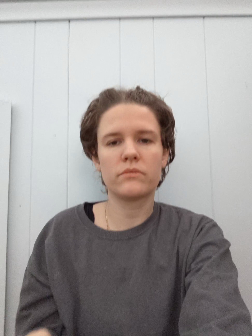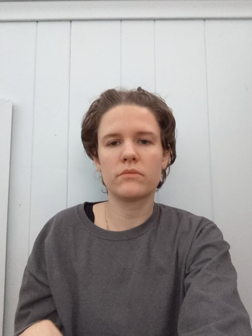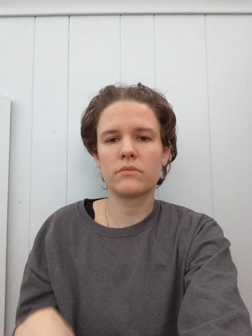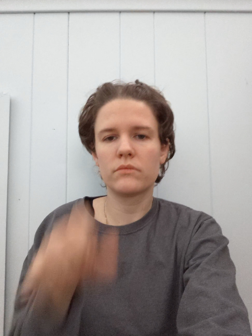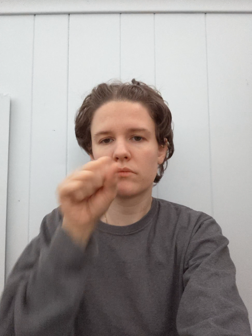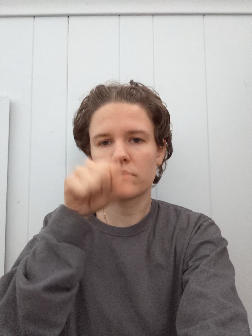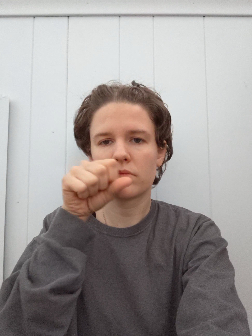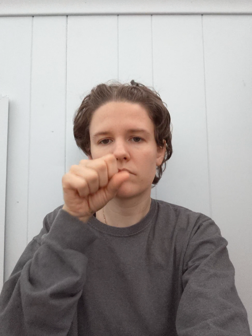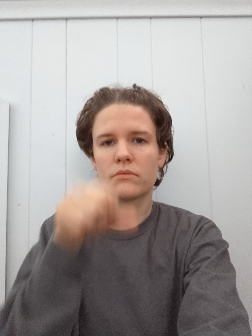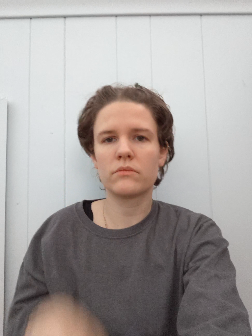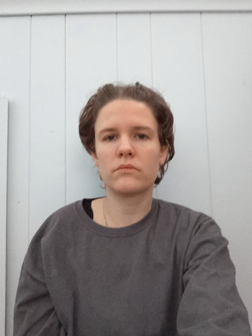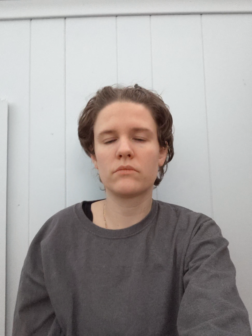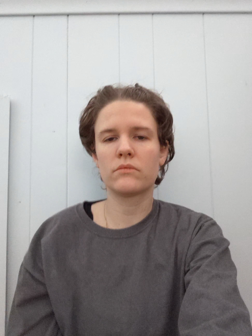carrot